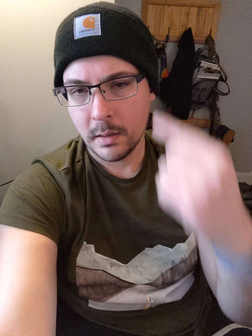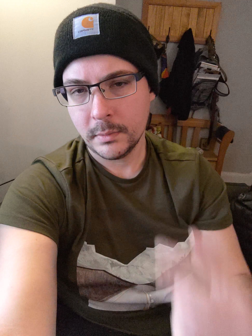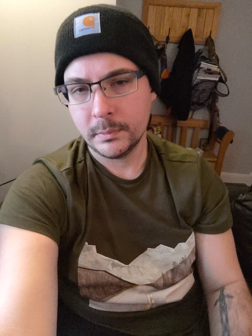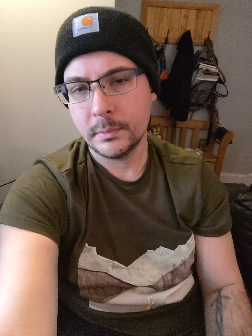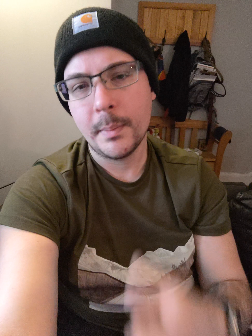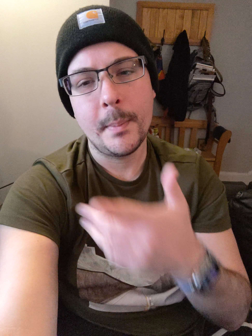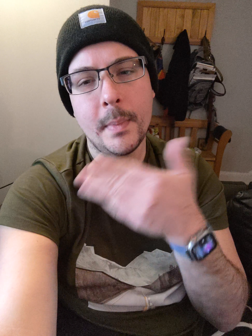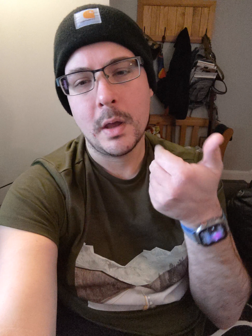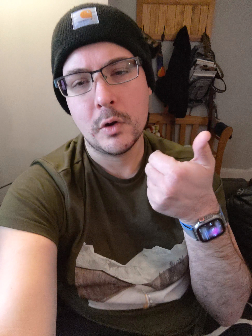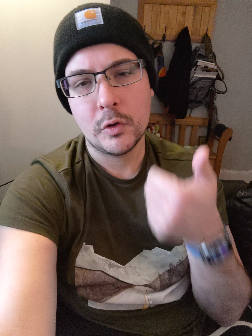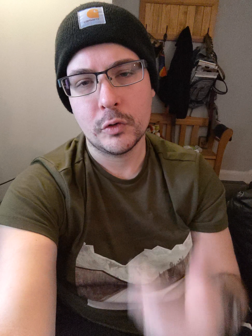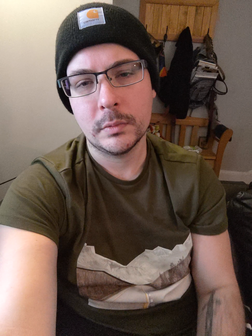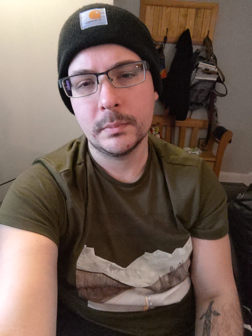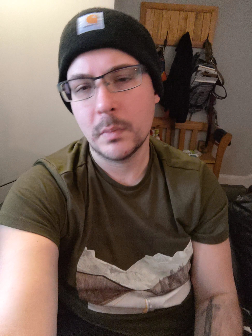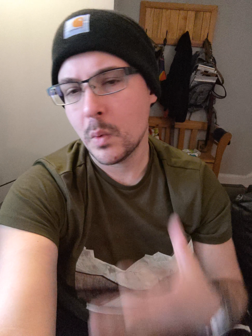better